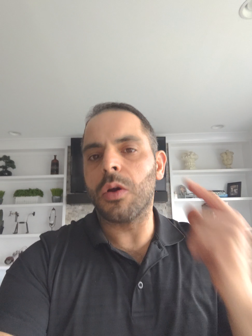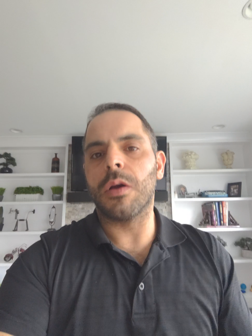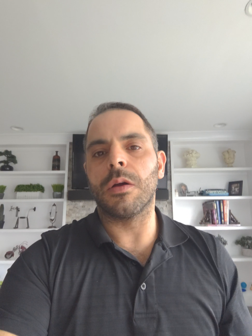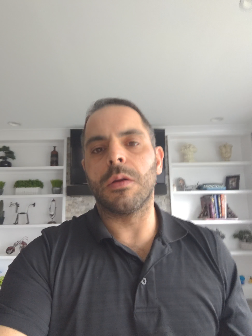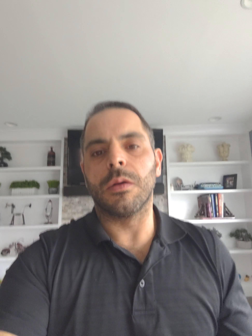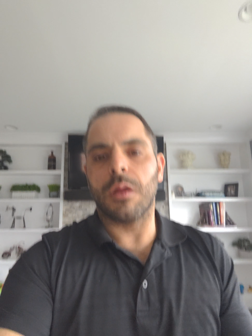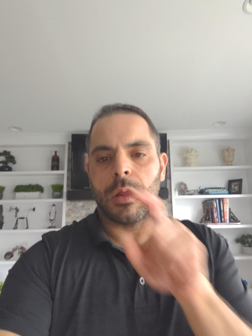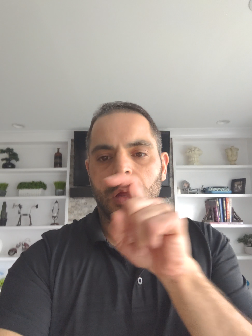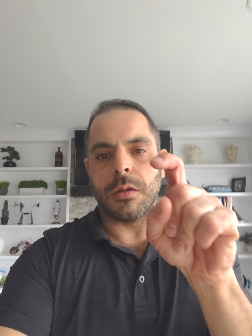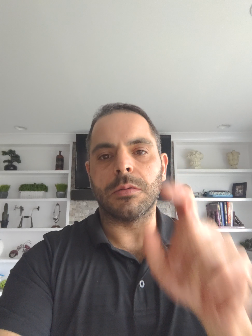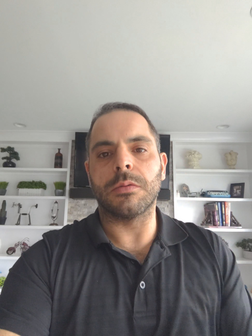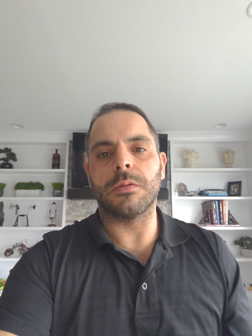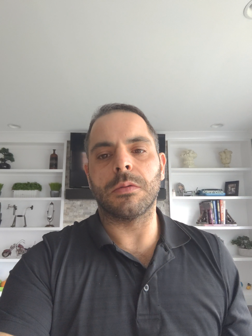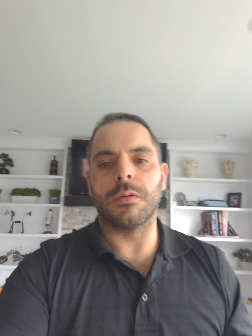closet